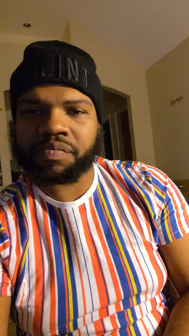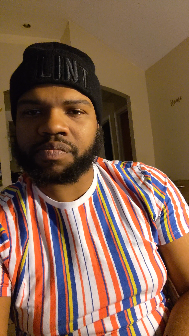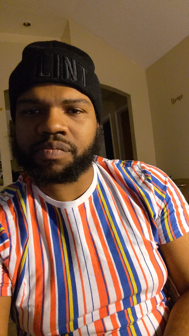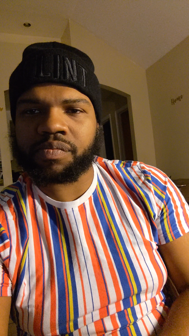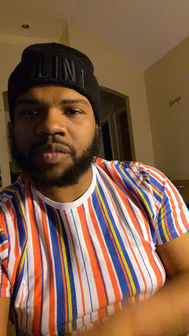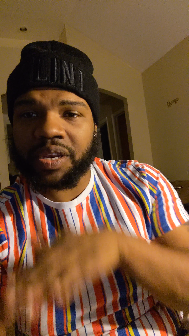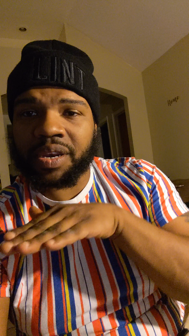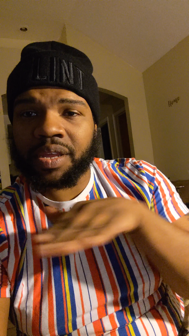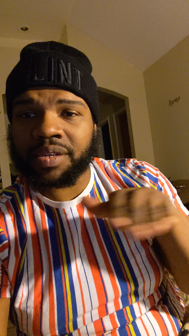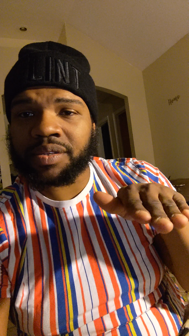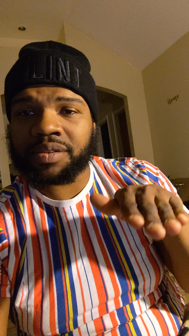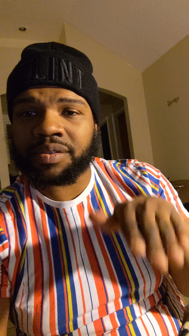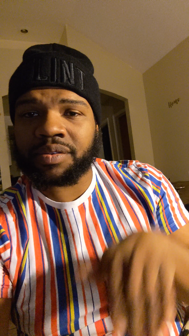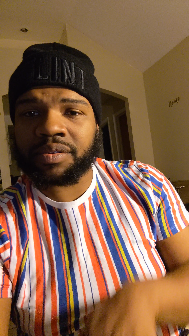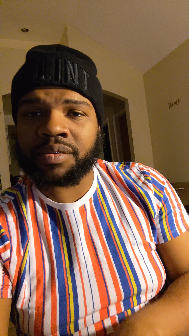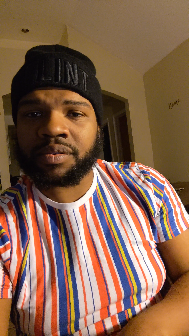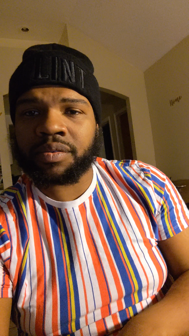nice